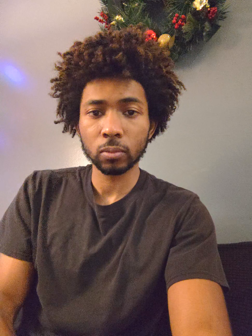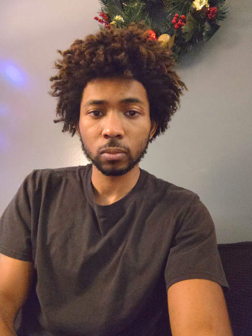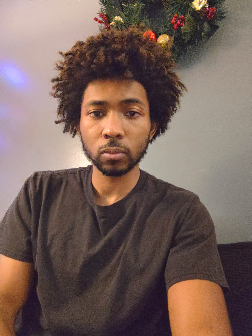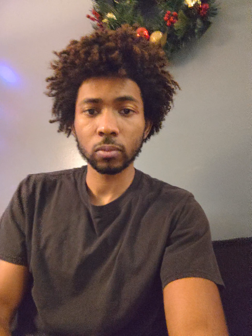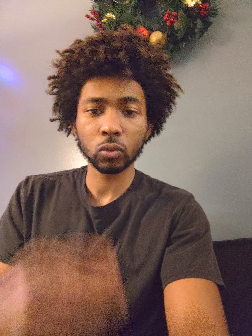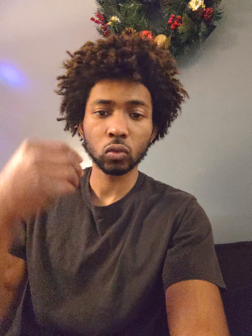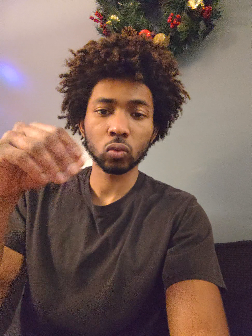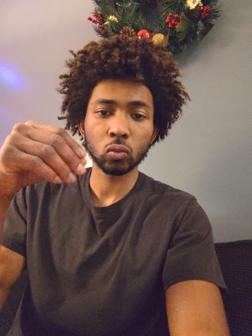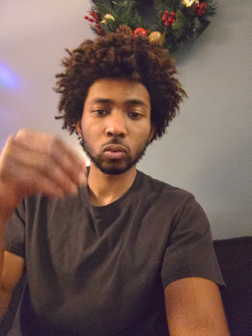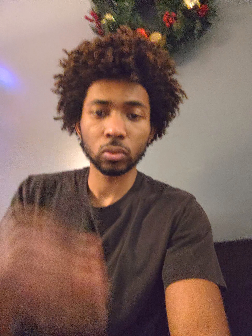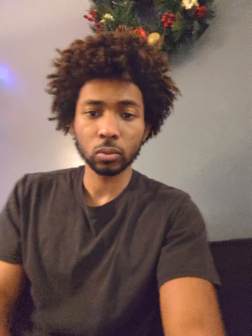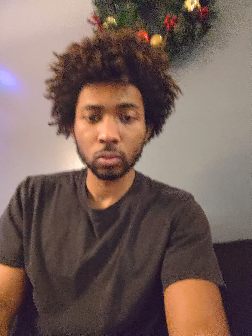store